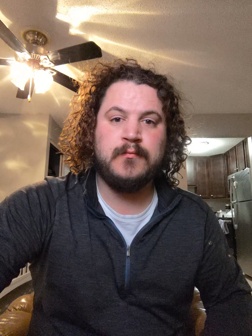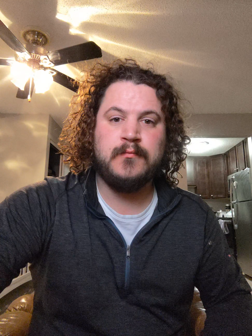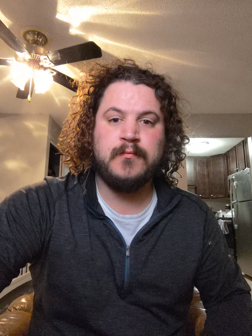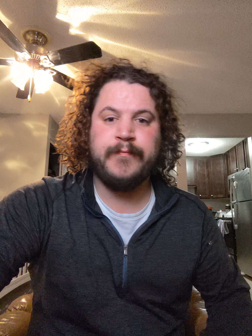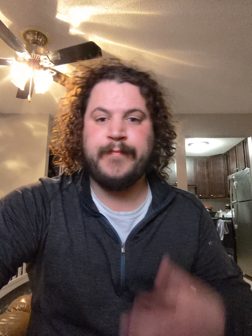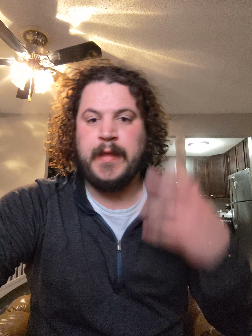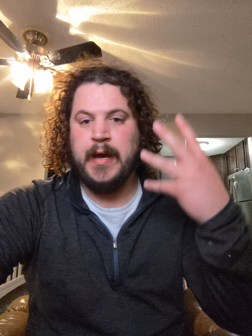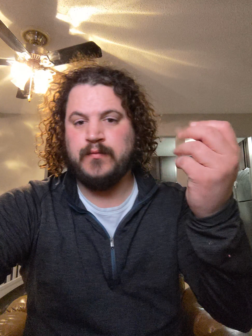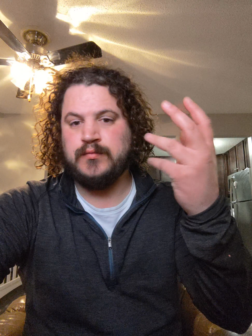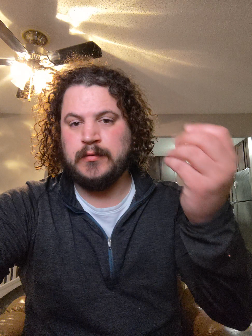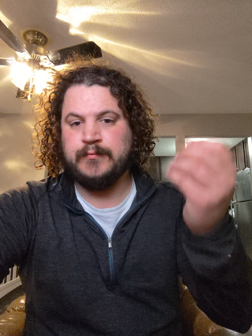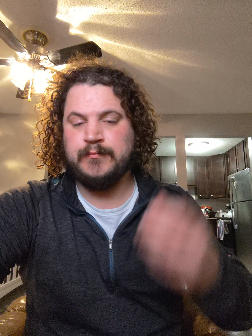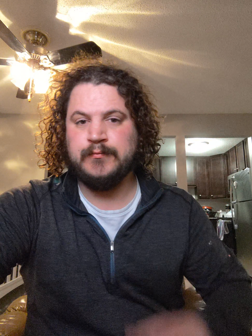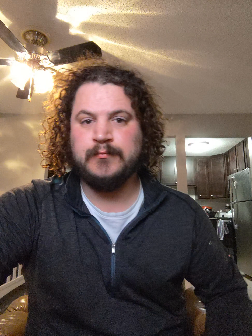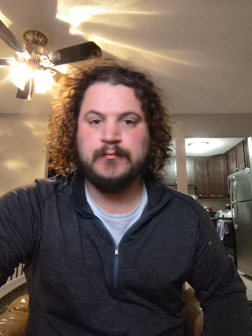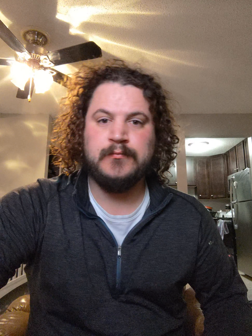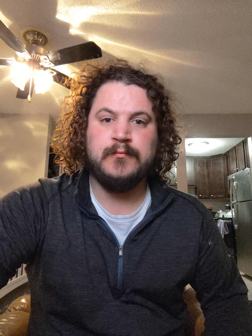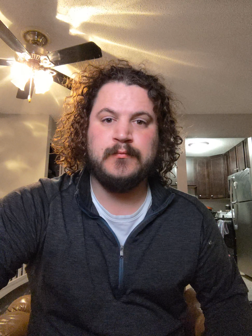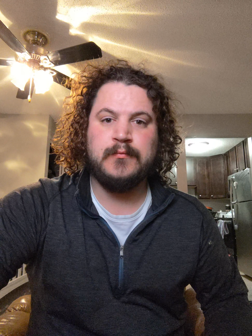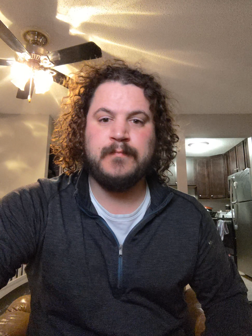outside